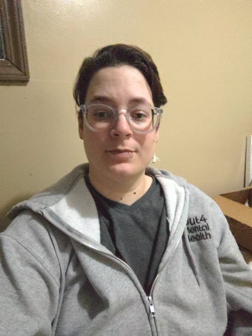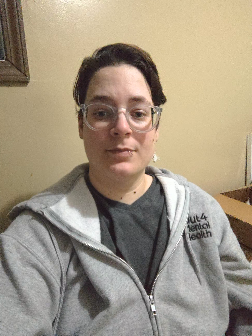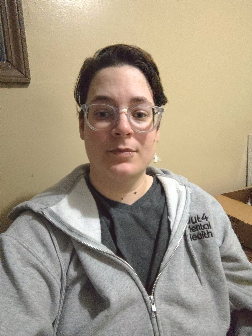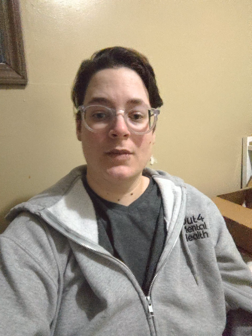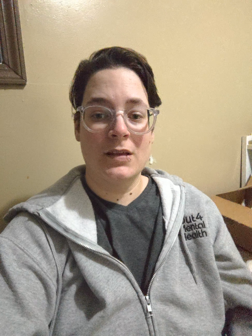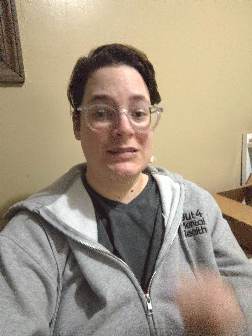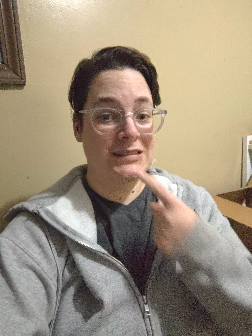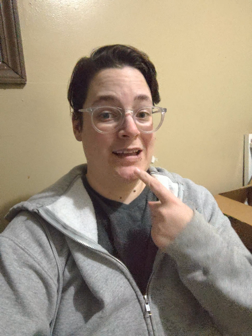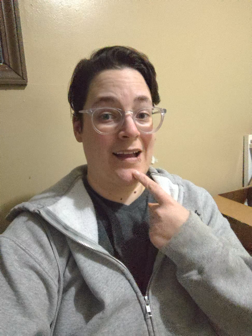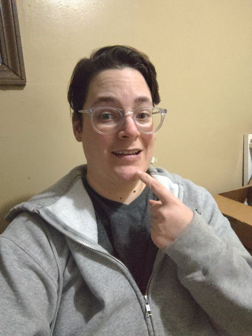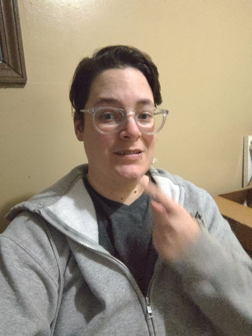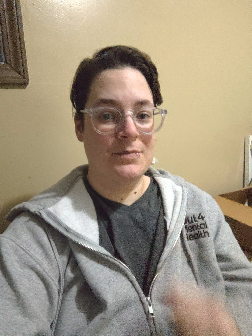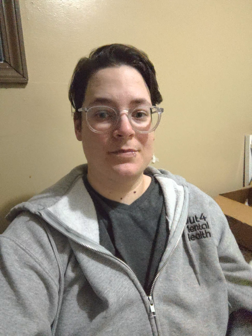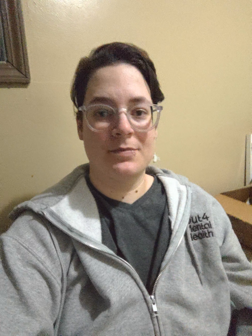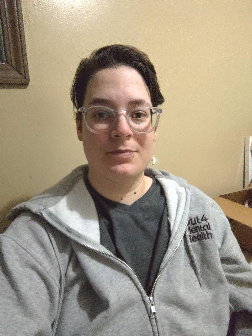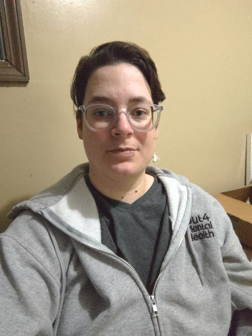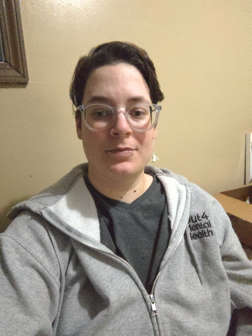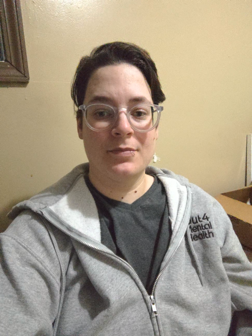say